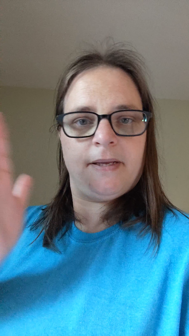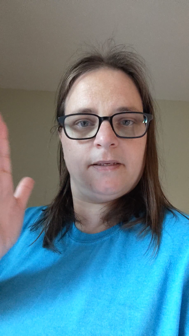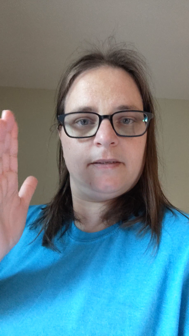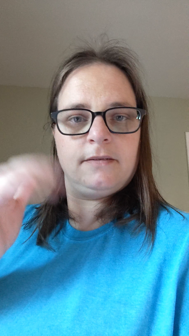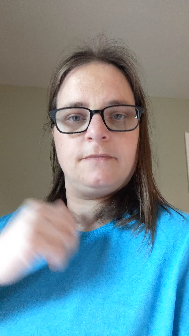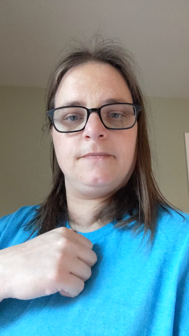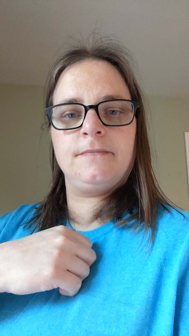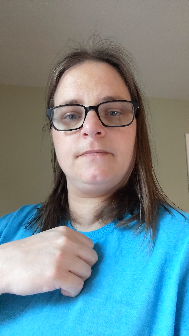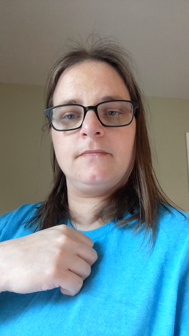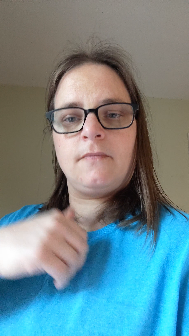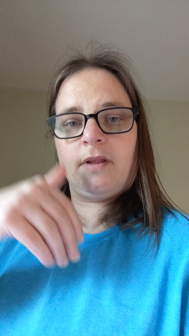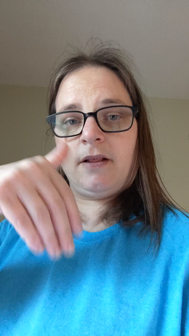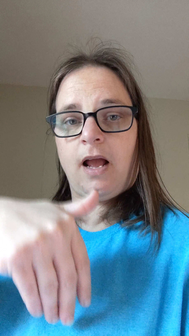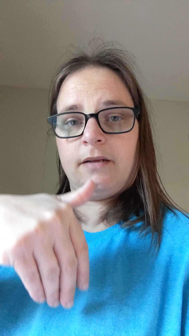night night